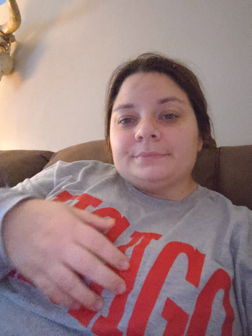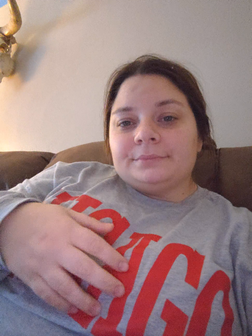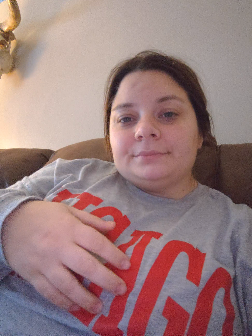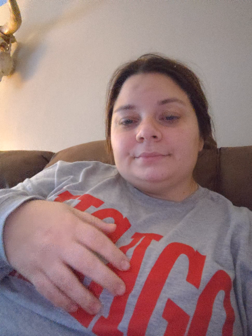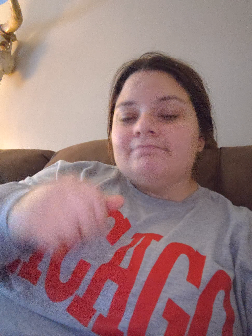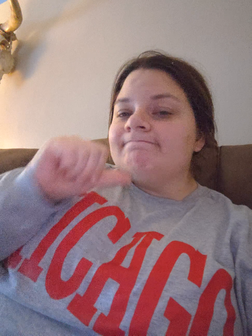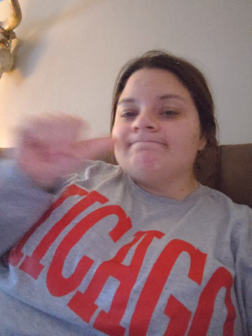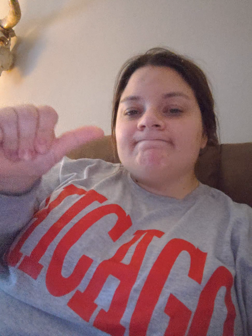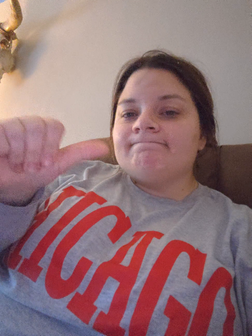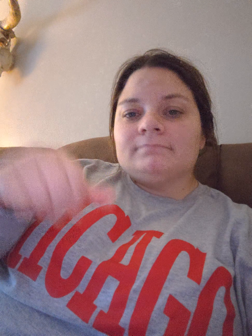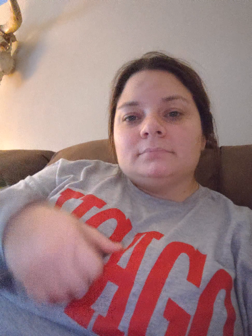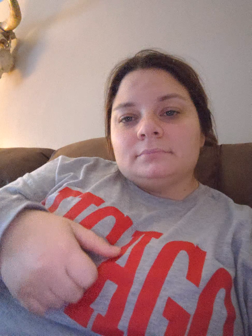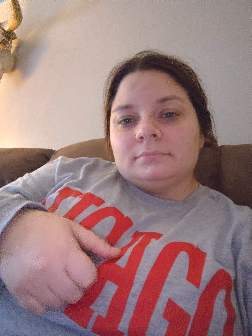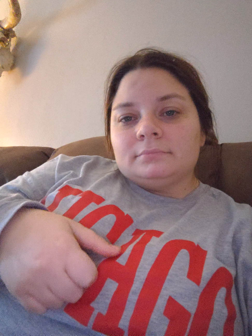not